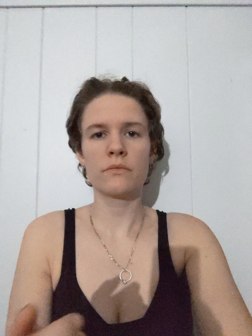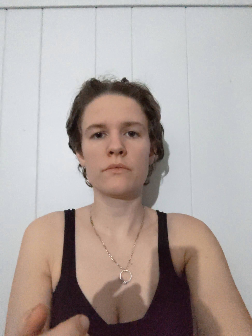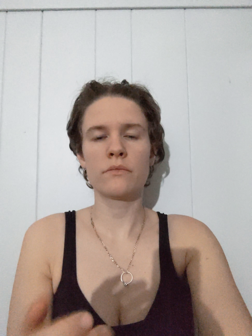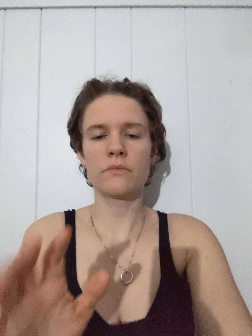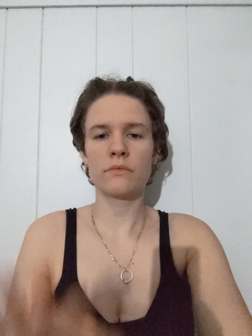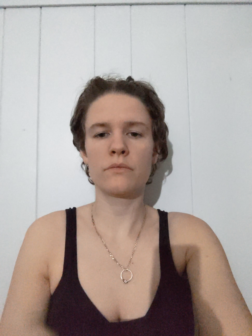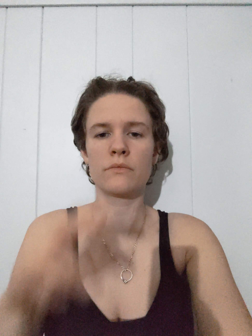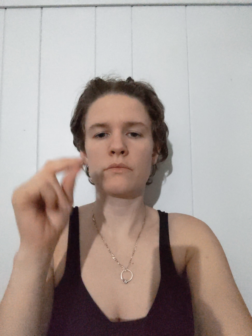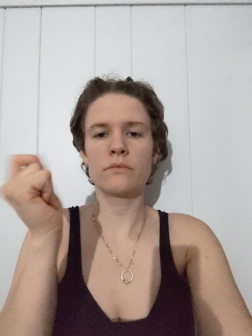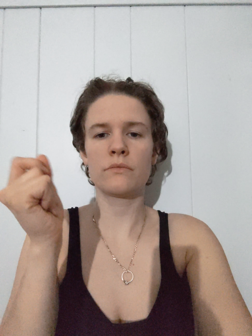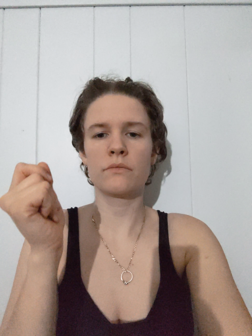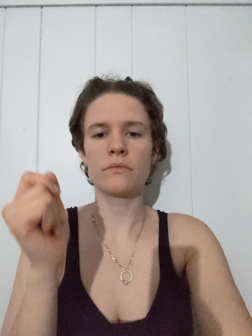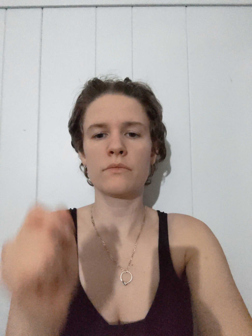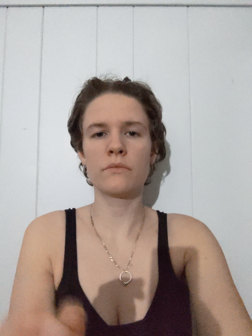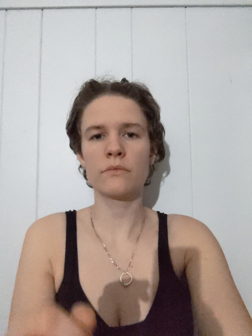dog